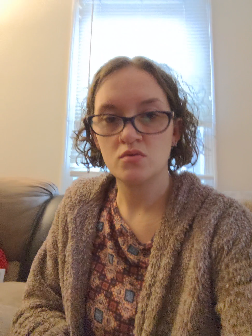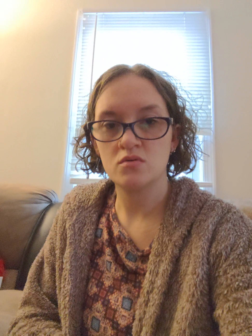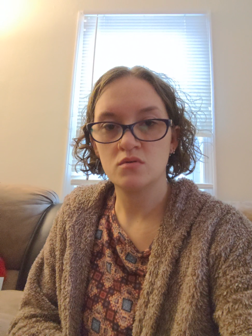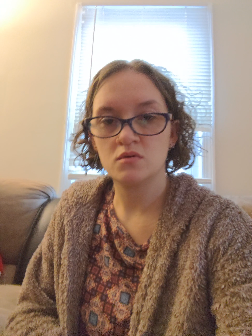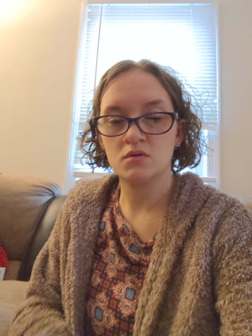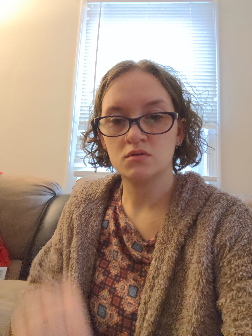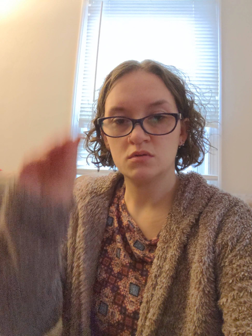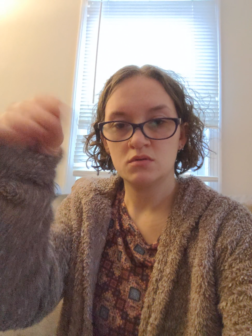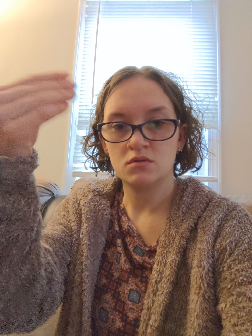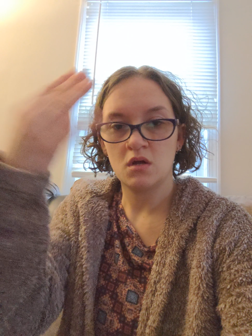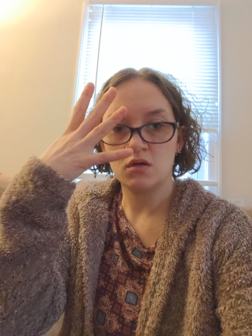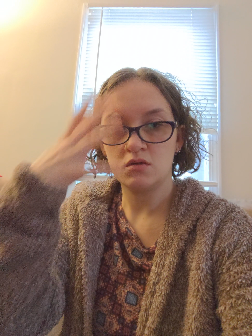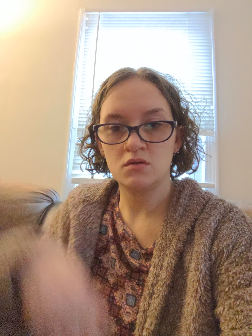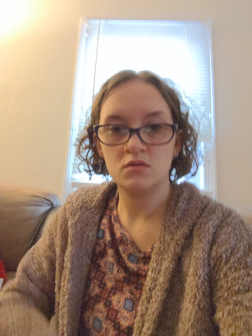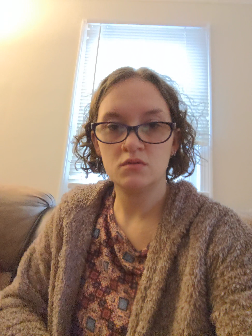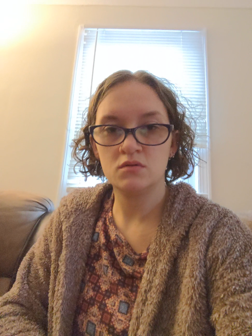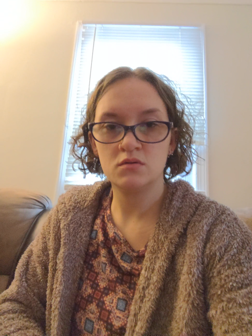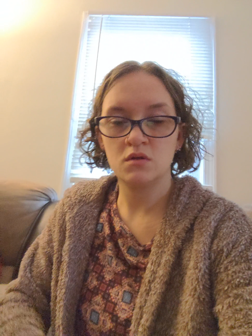sun